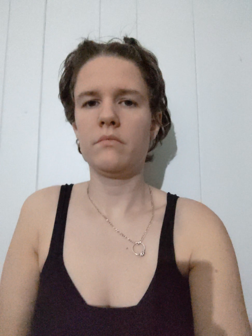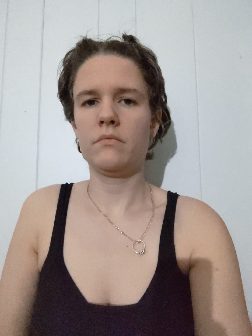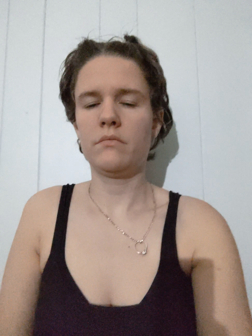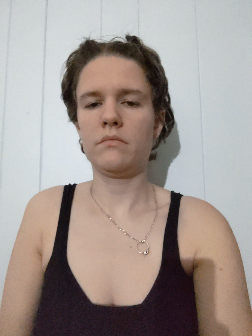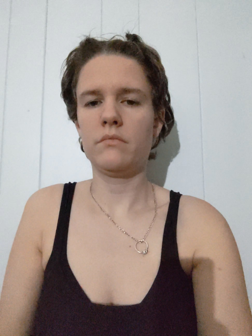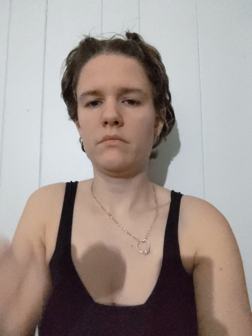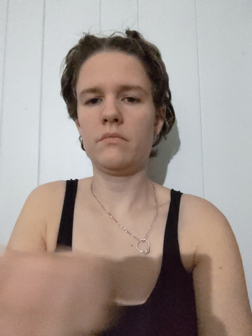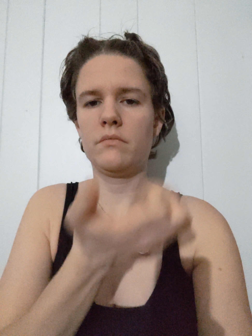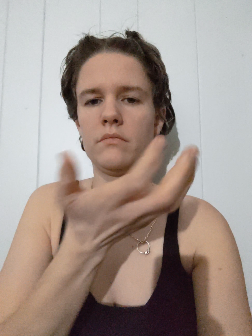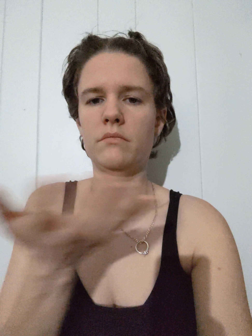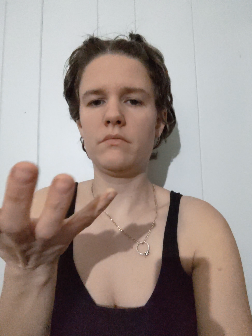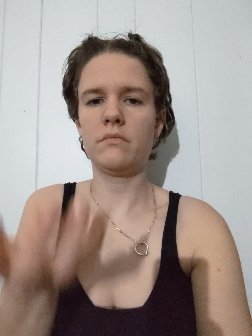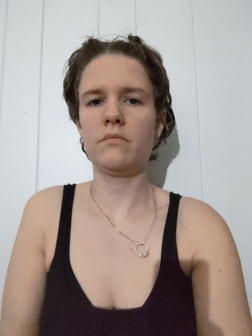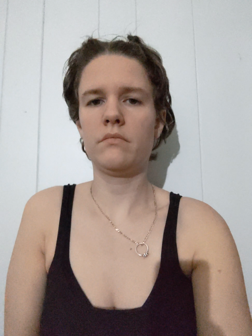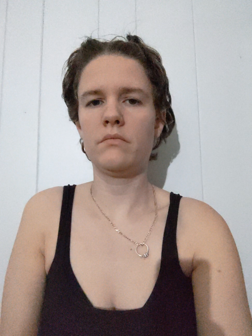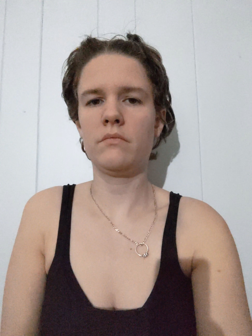every